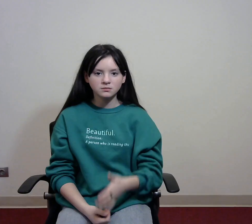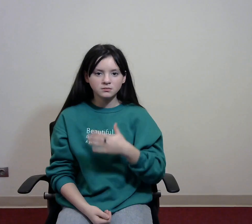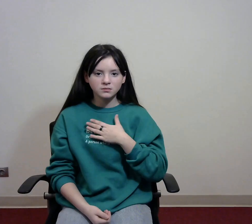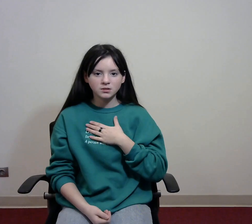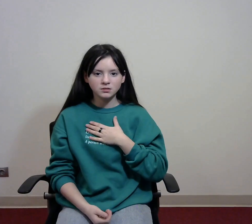mən